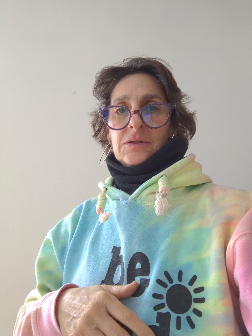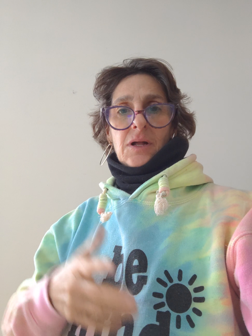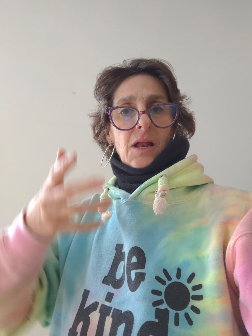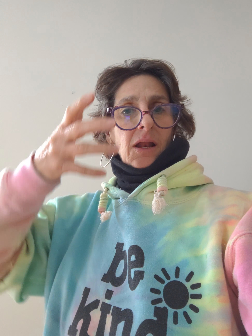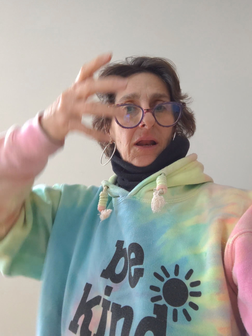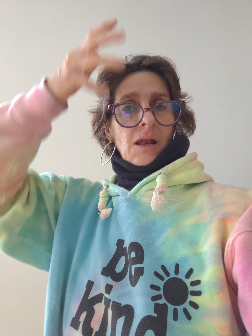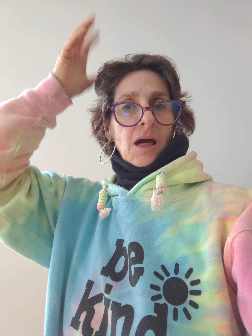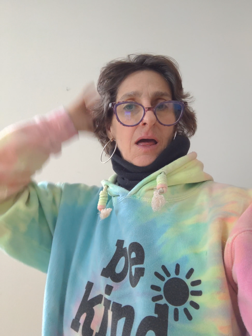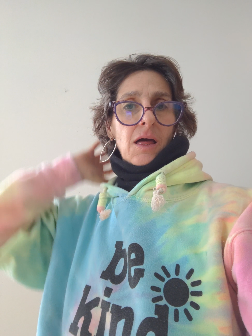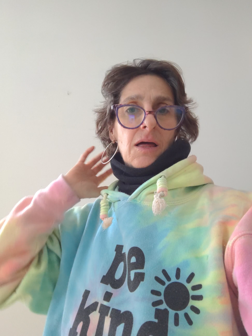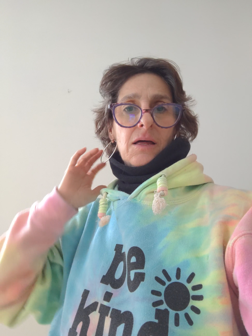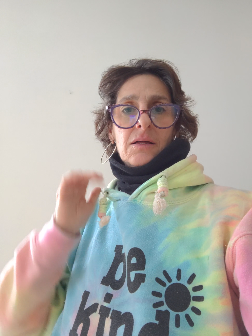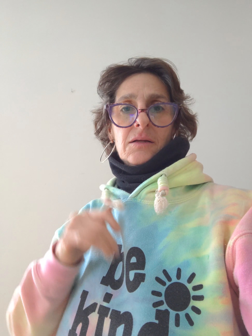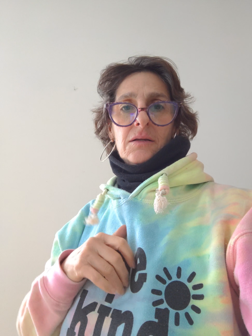lion